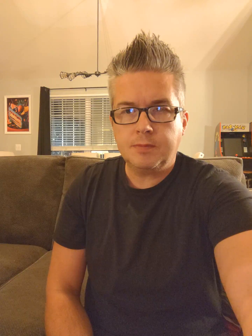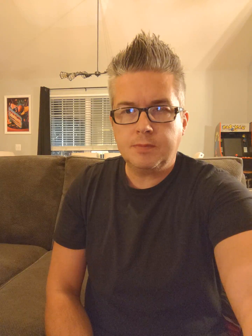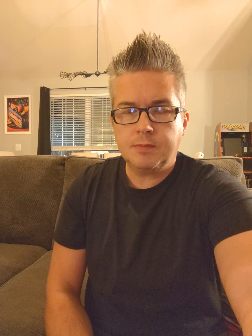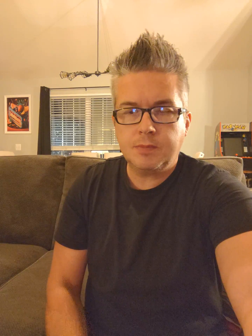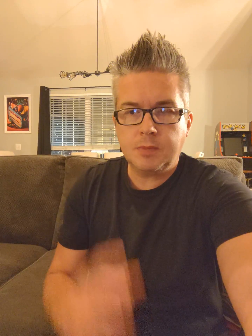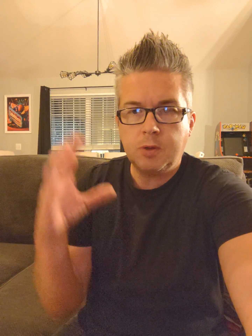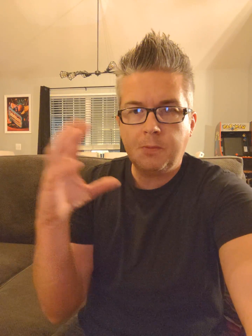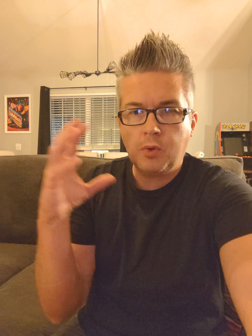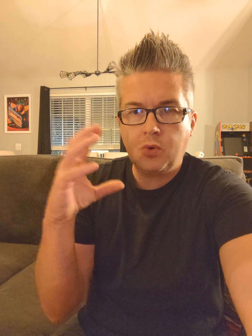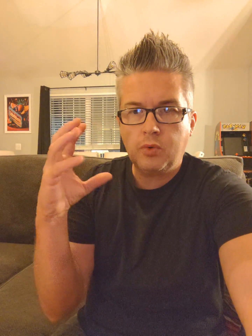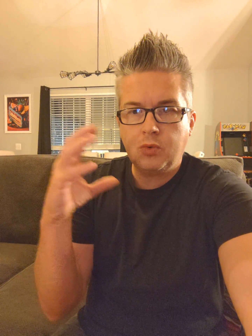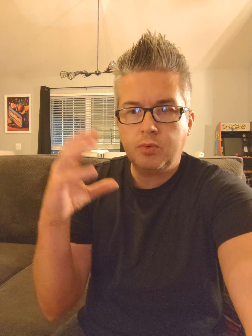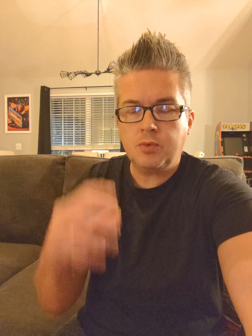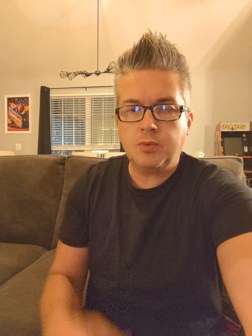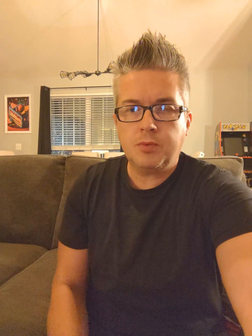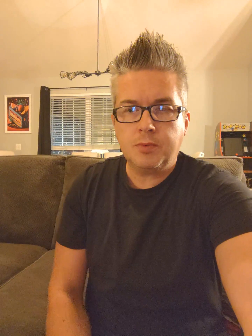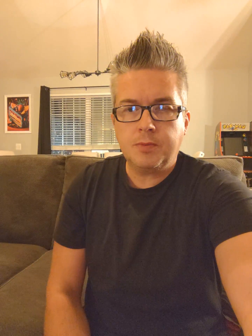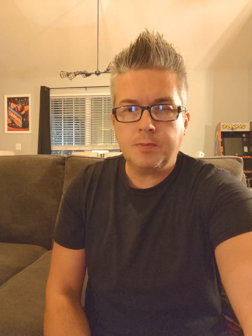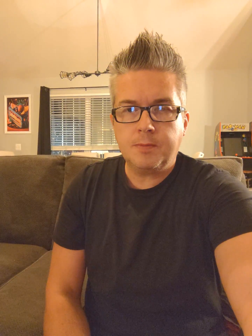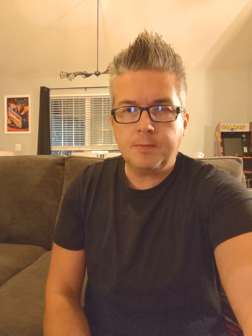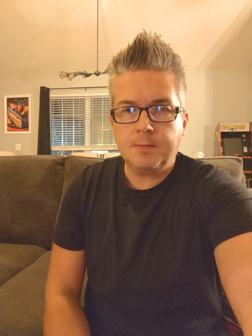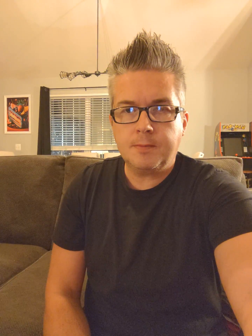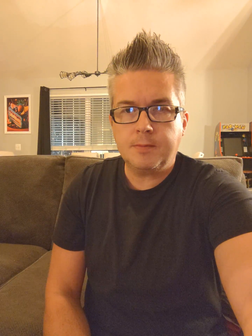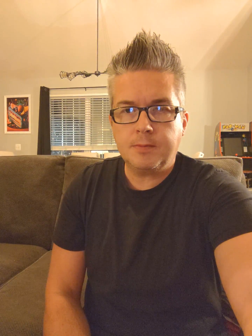ball